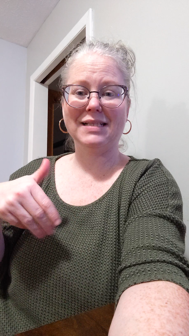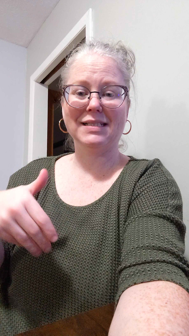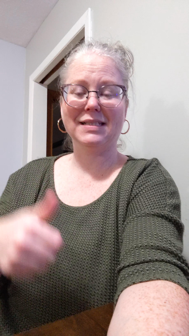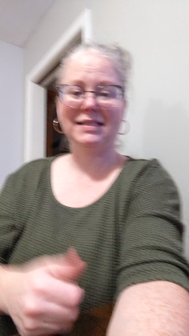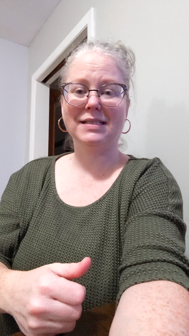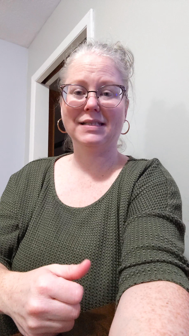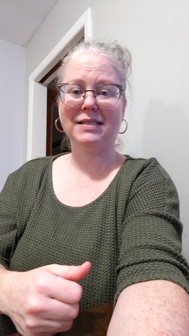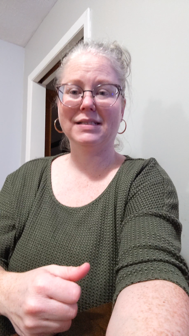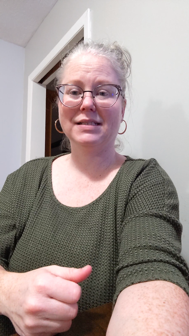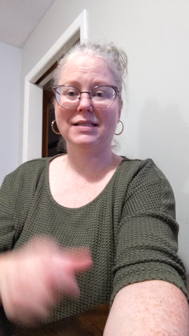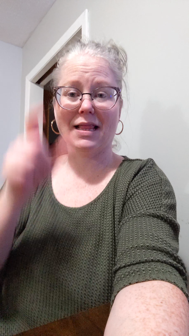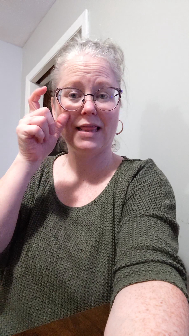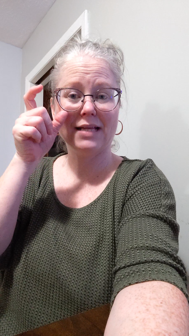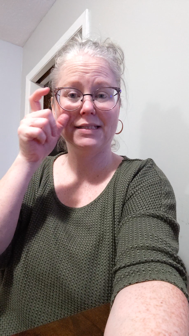glasses